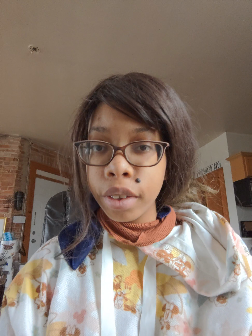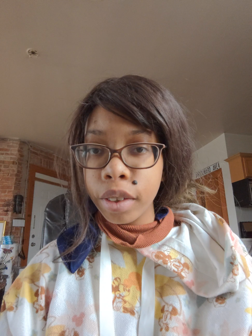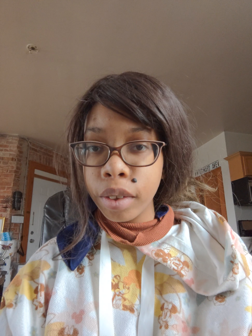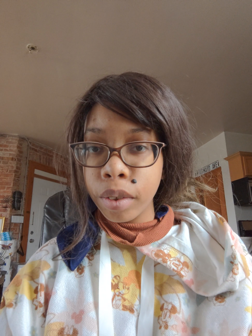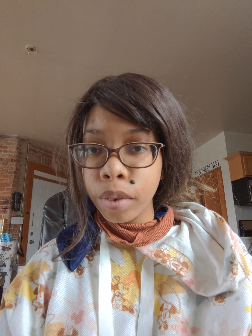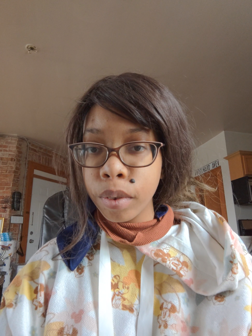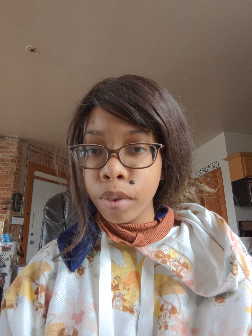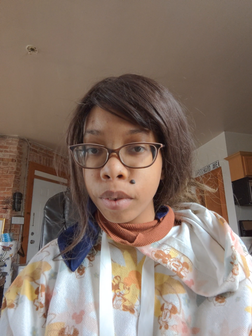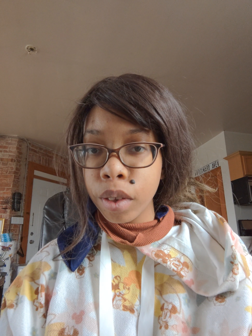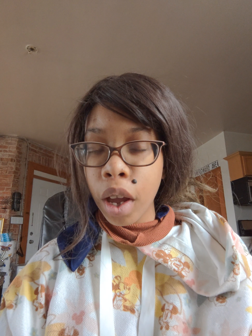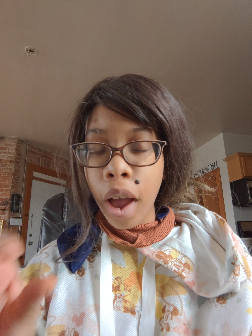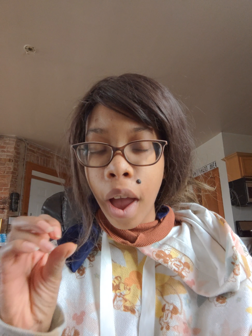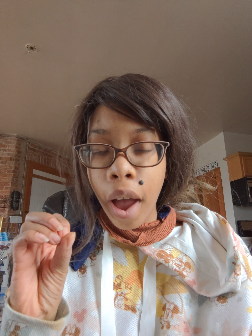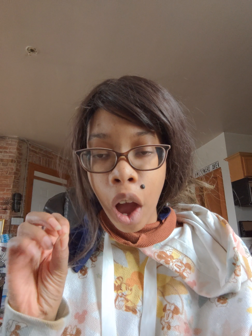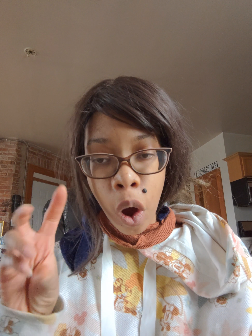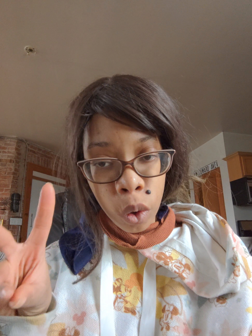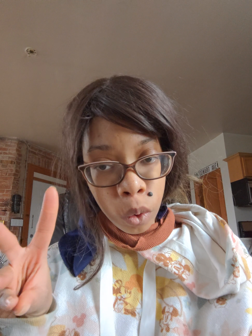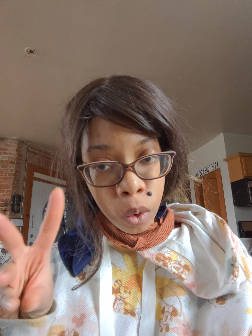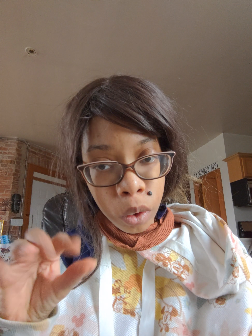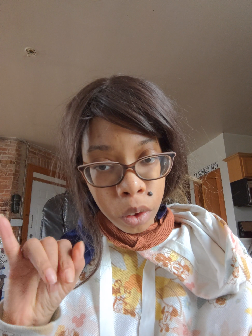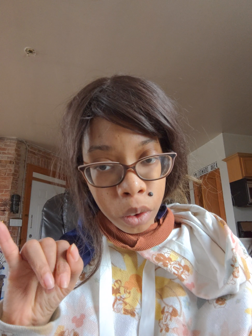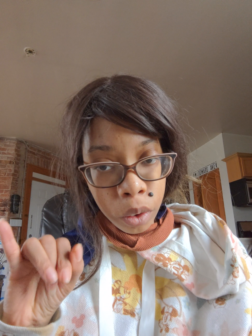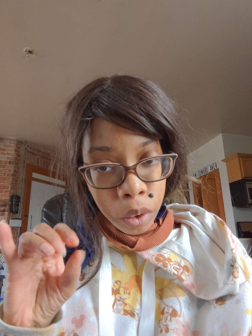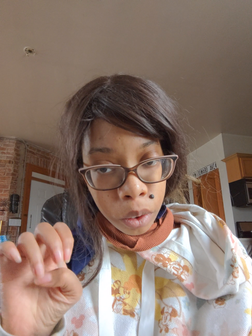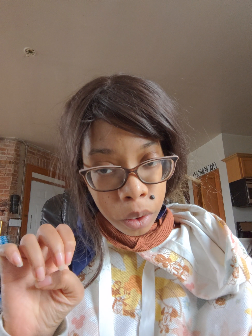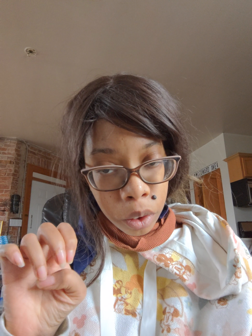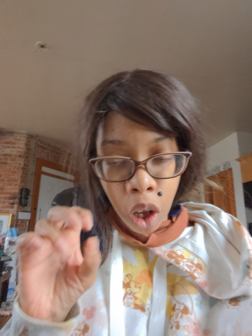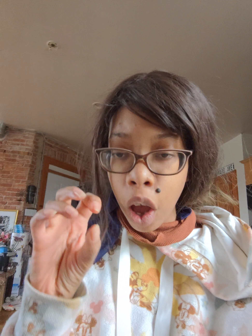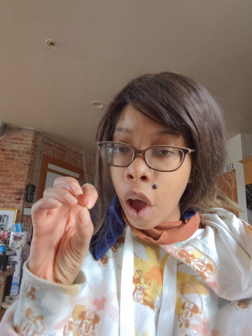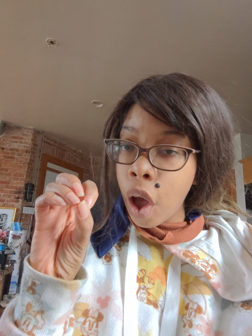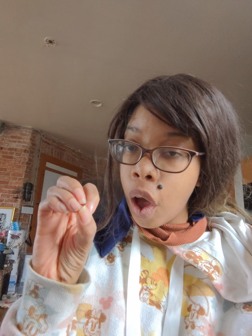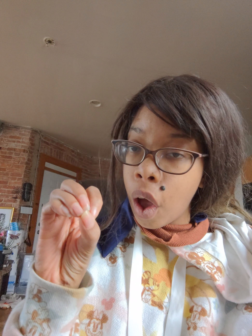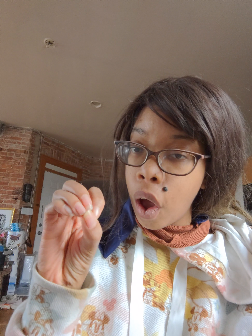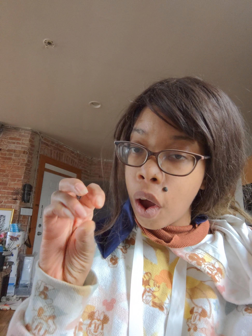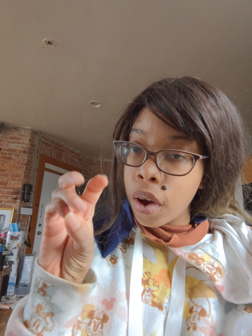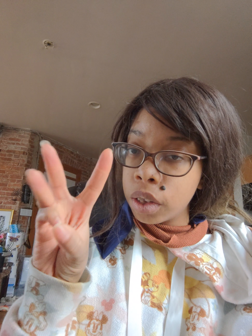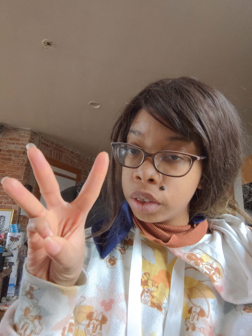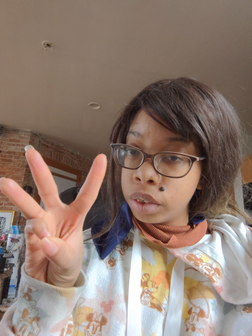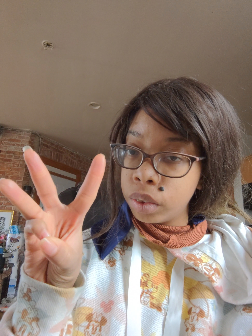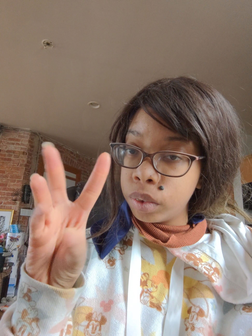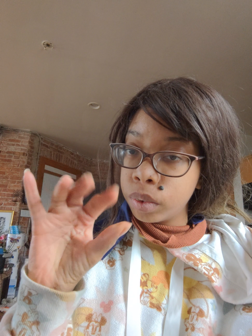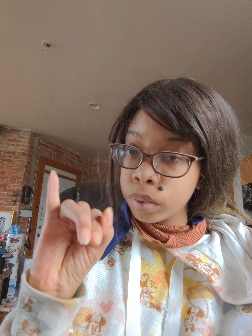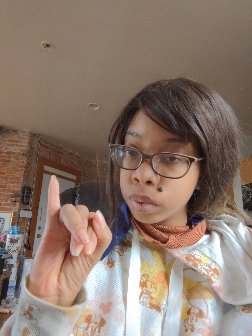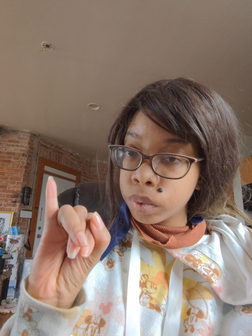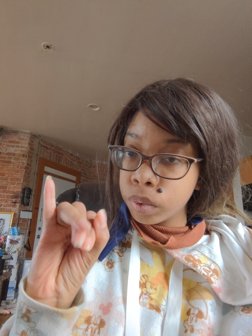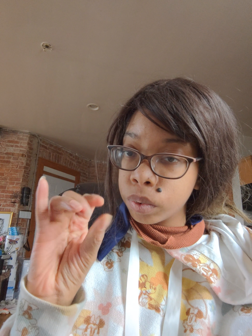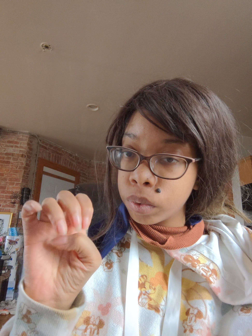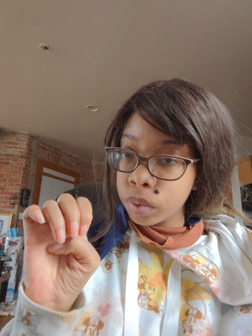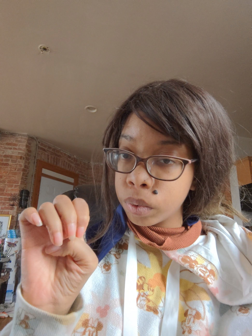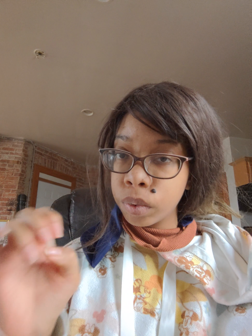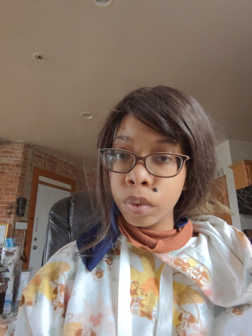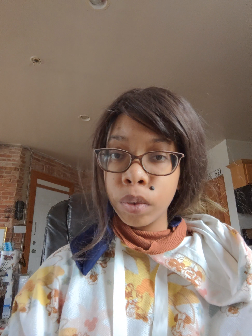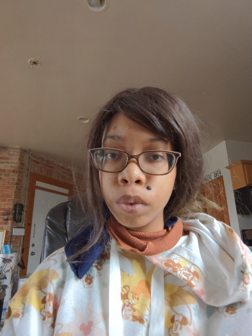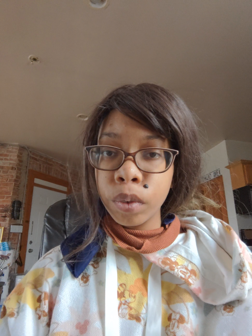owie